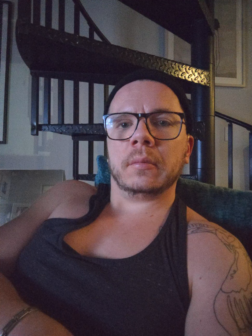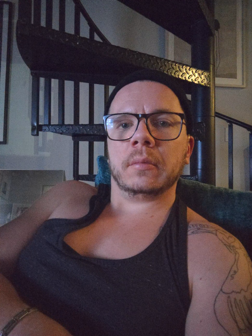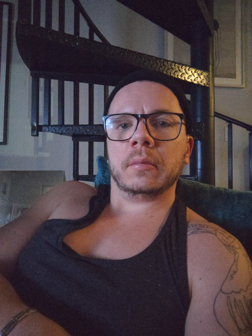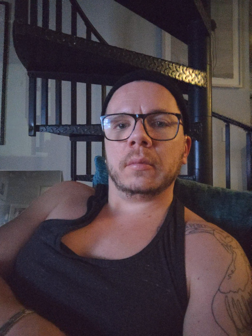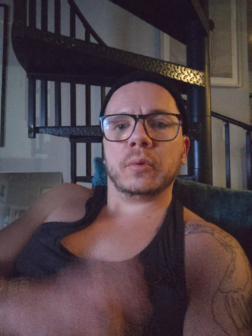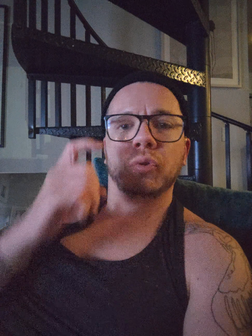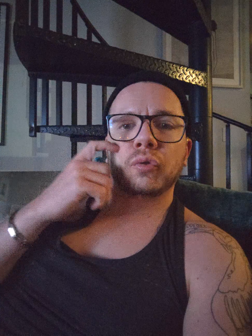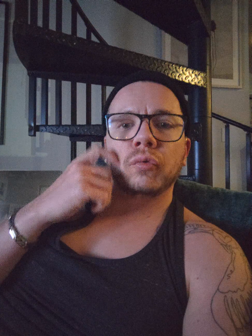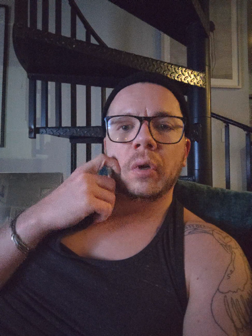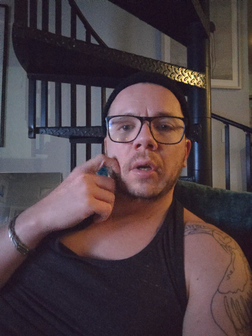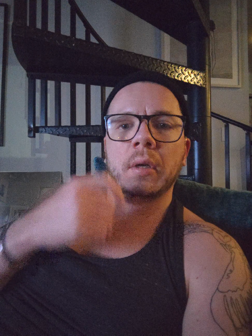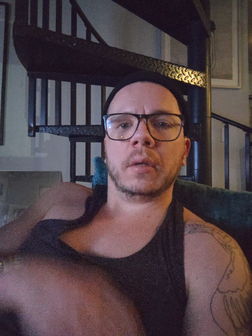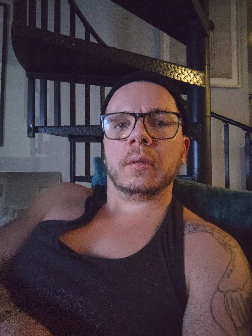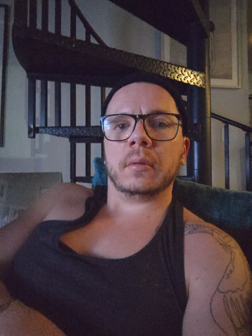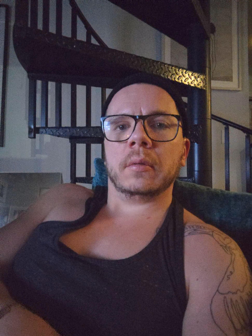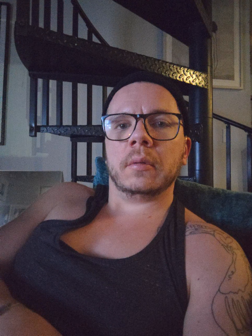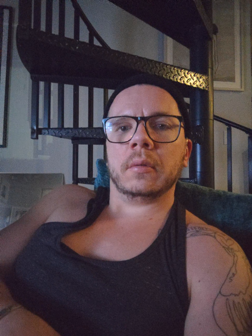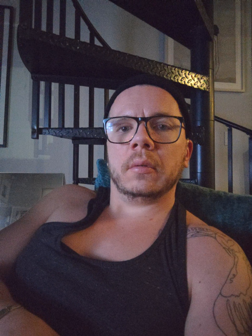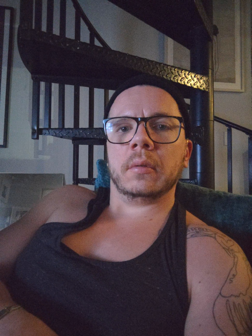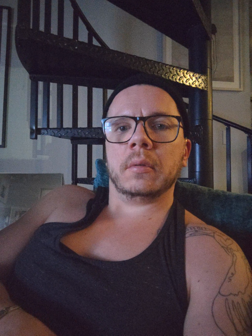cry